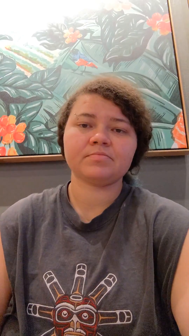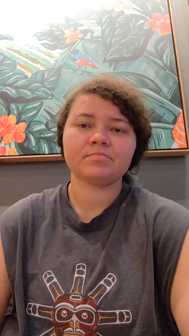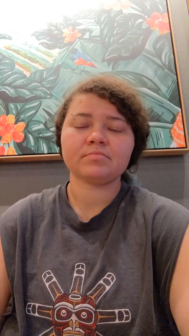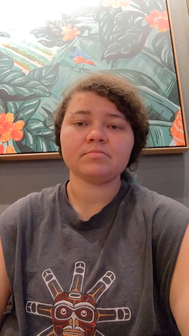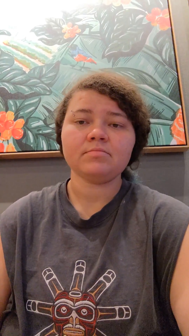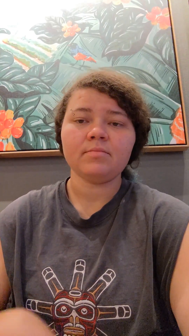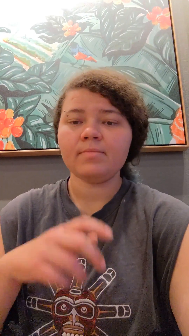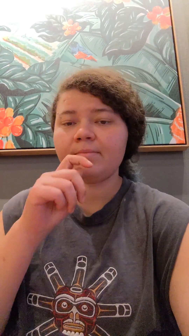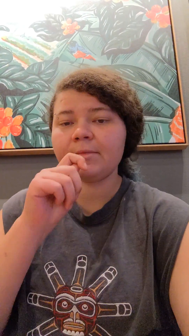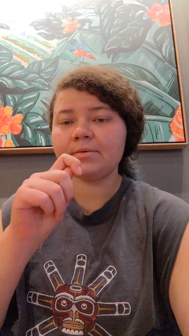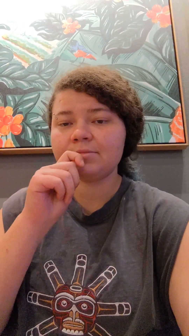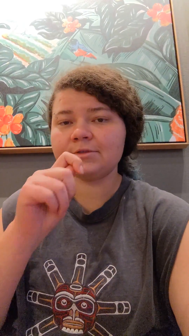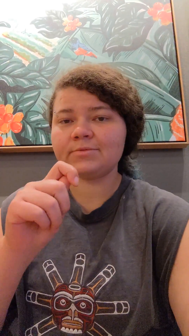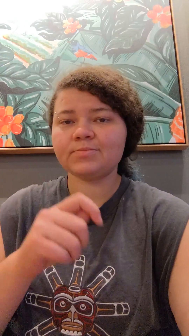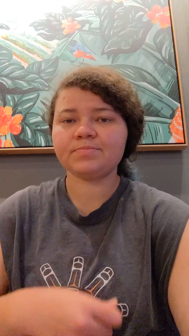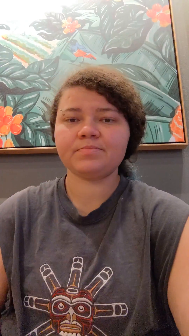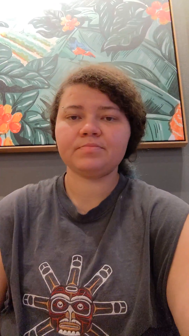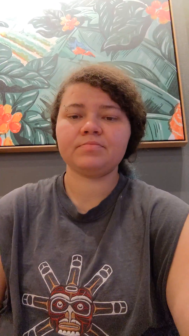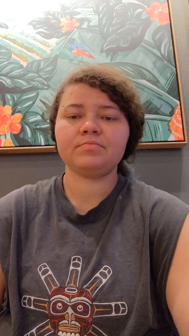popsicle